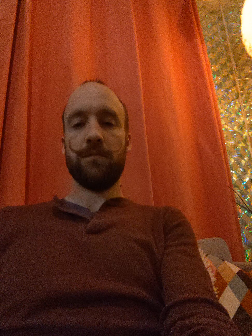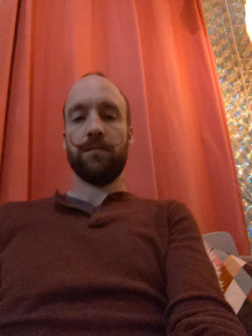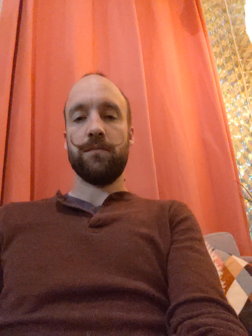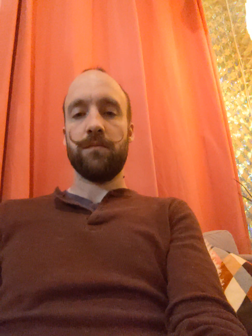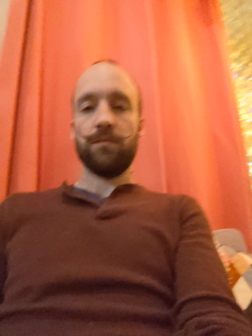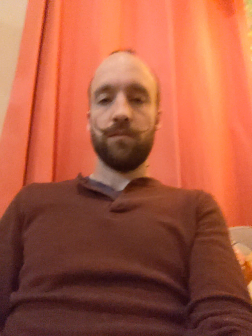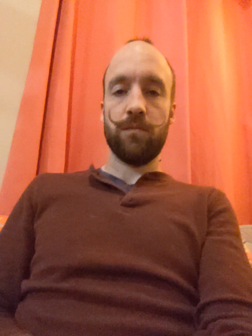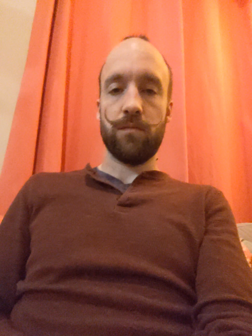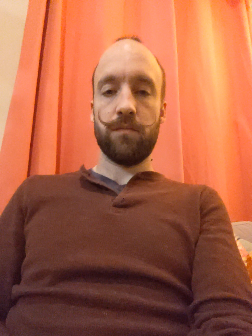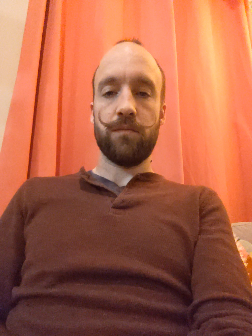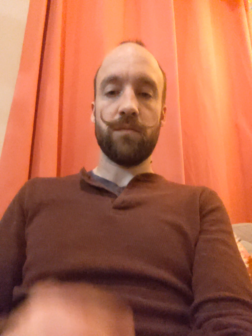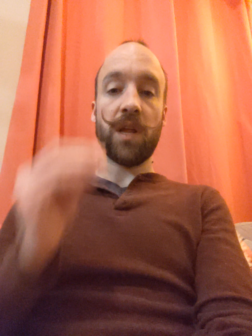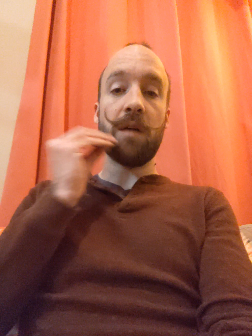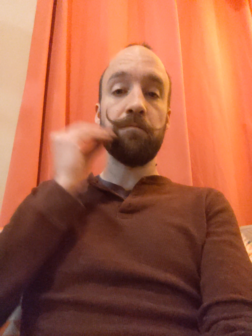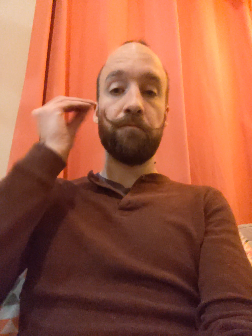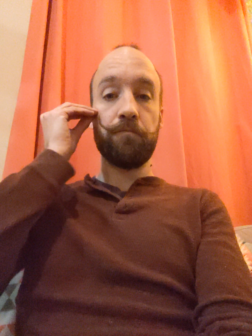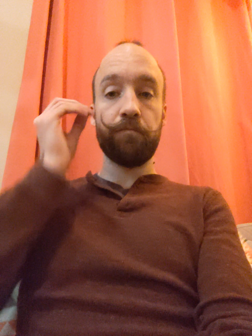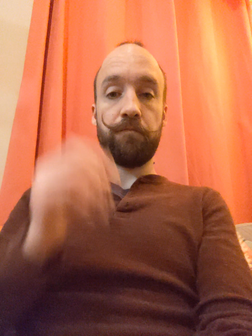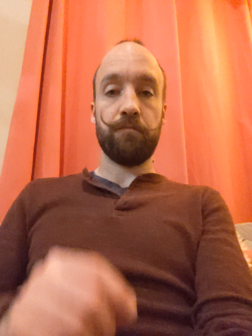home